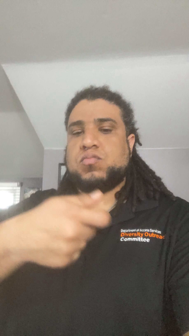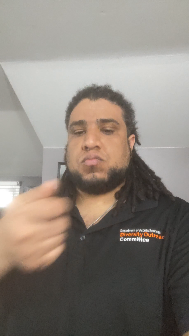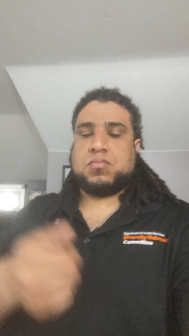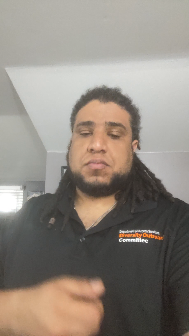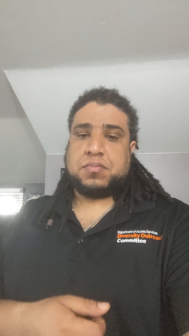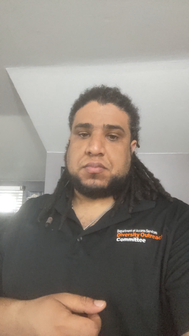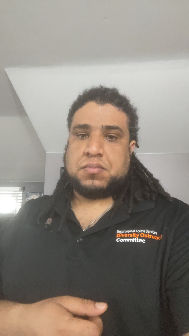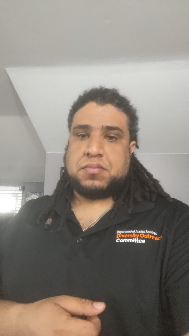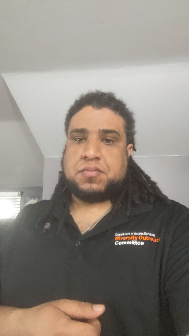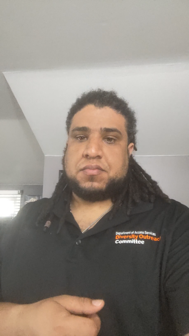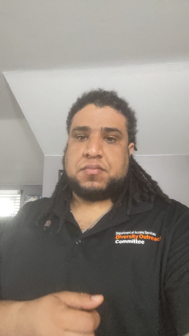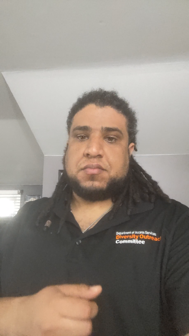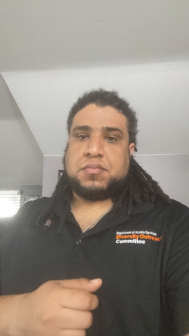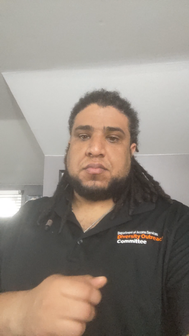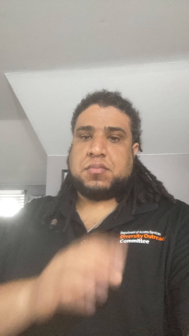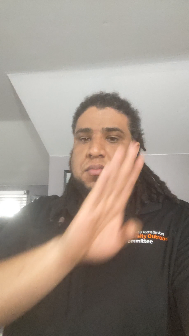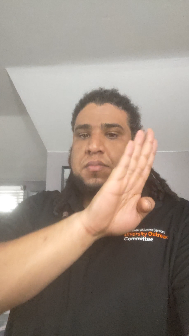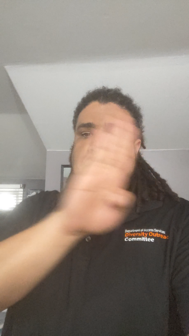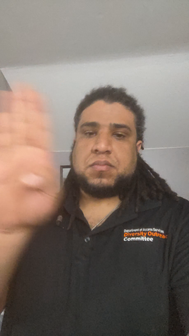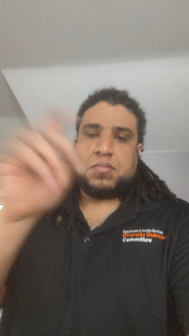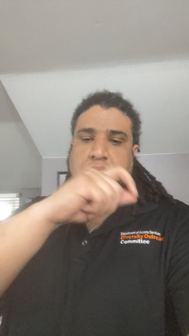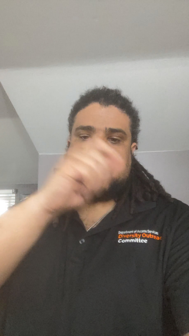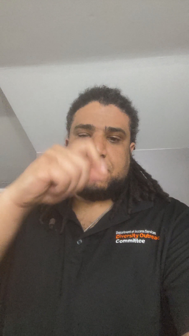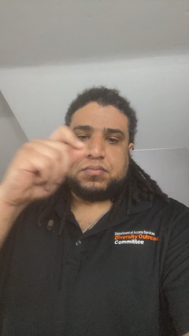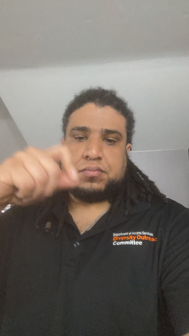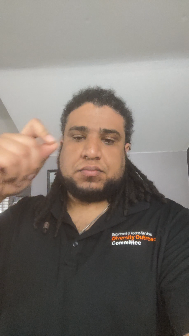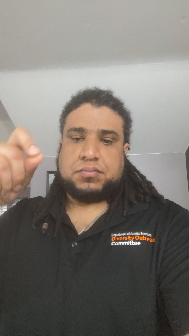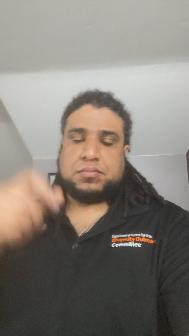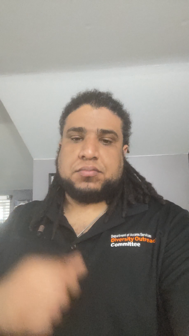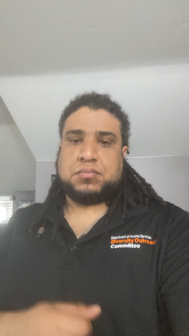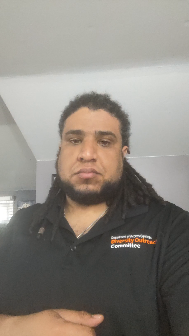chalk